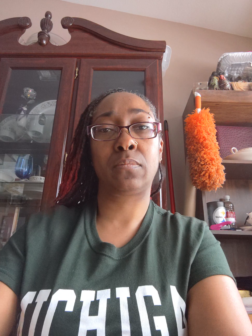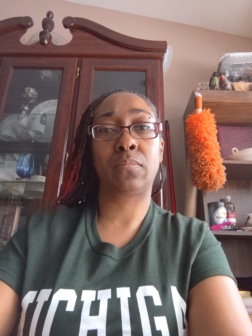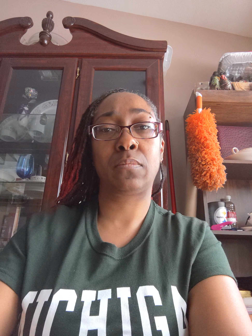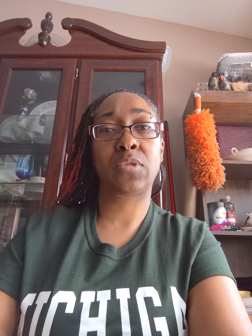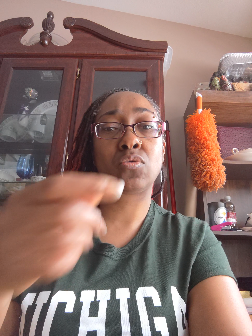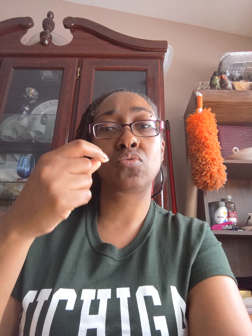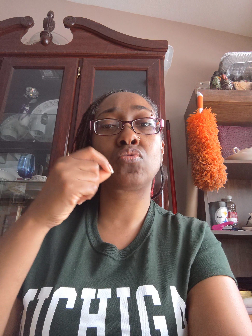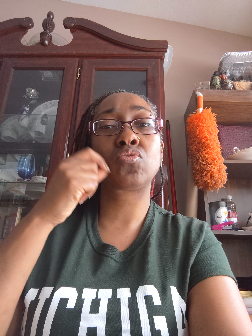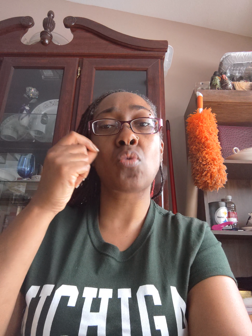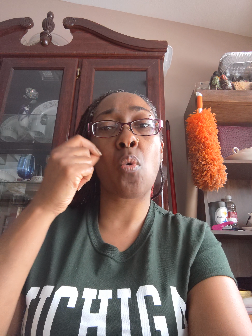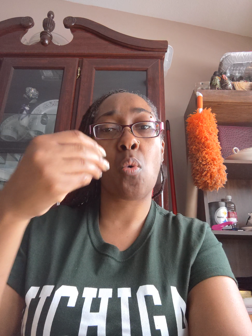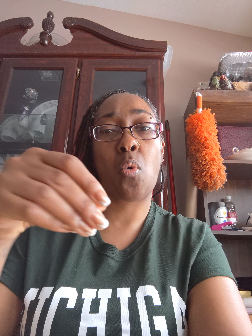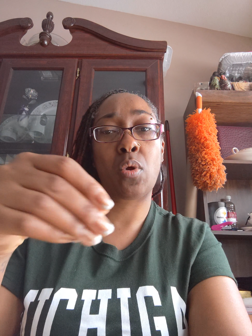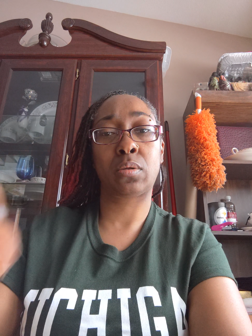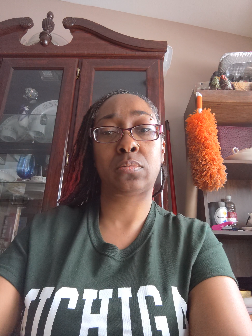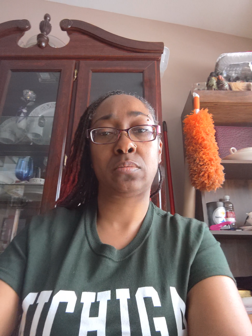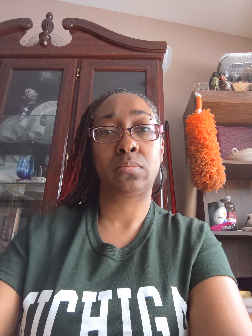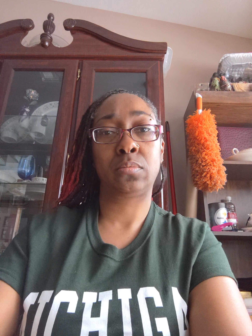store